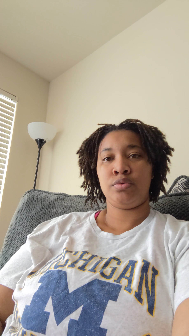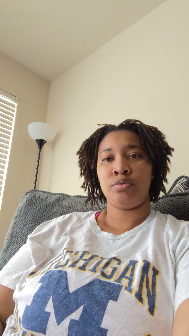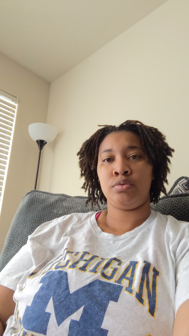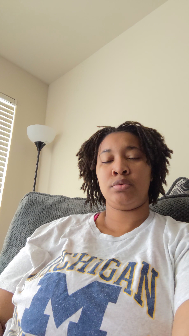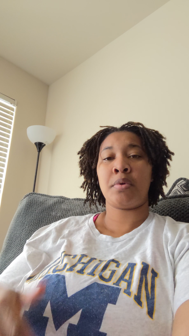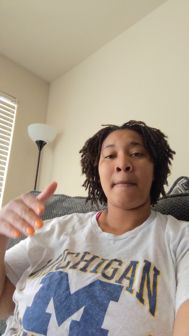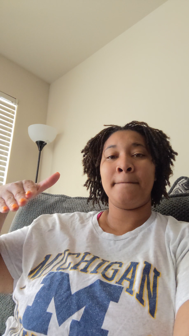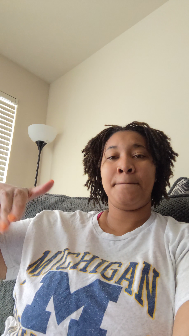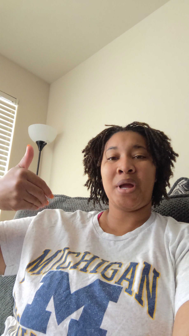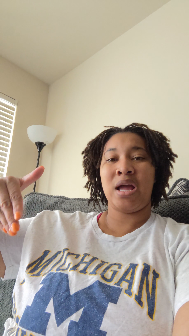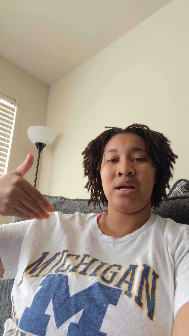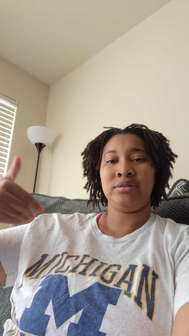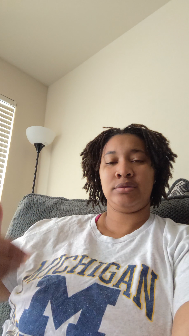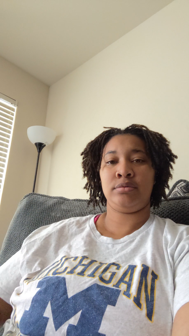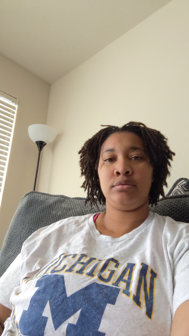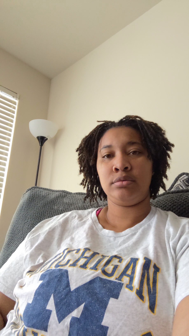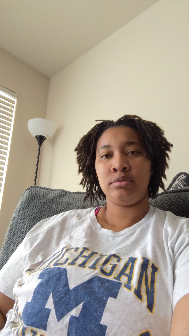pants